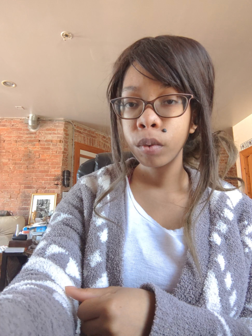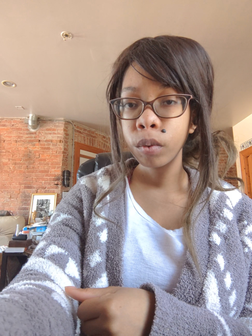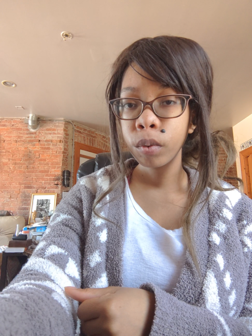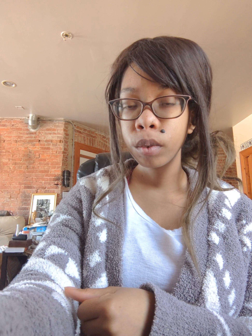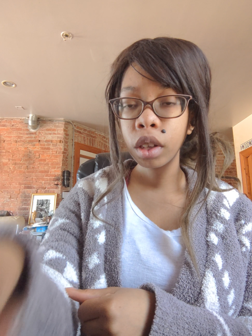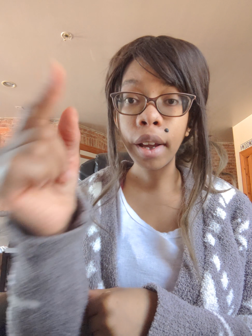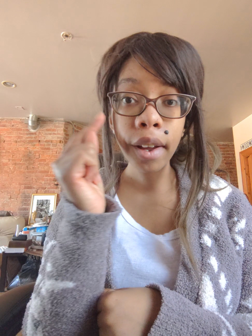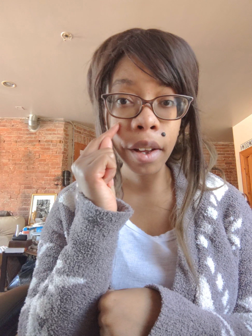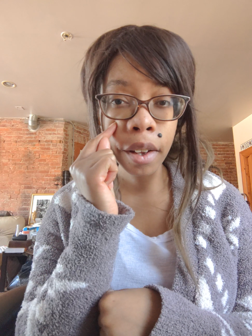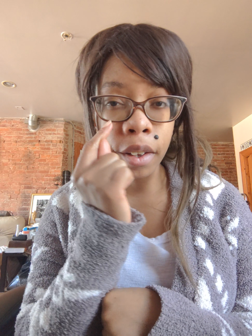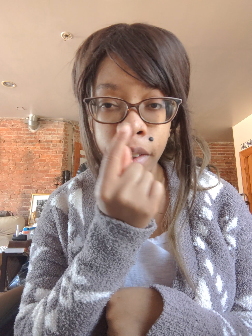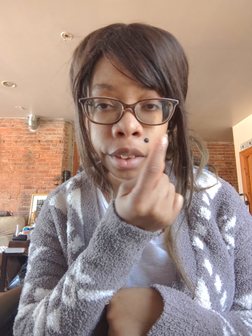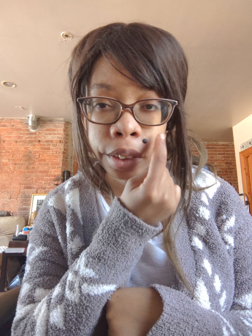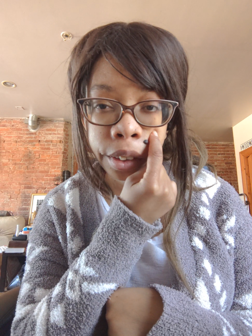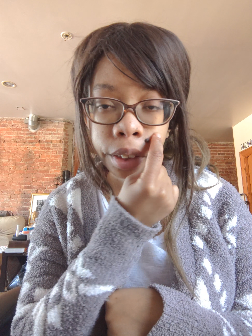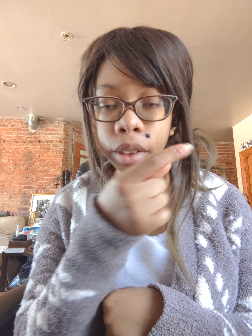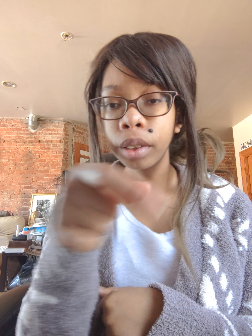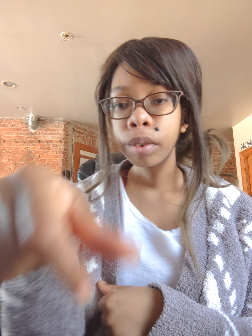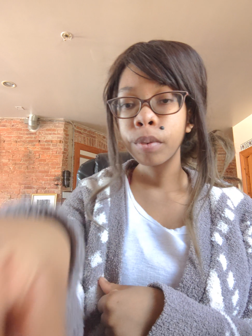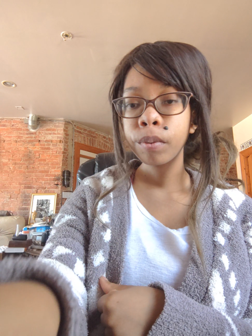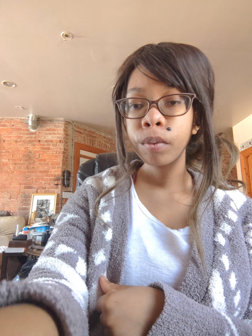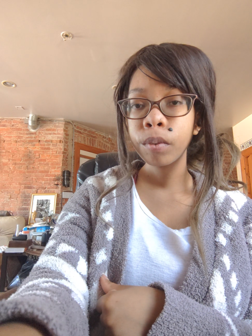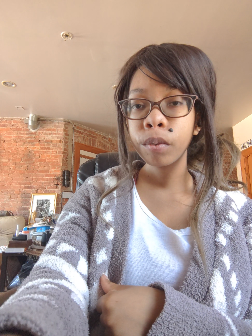eye